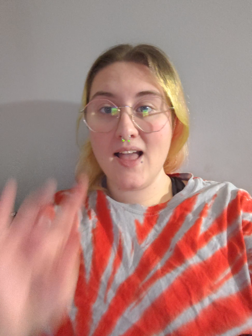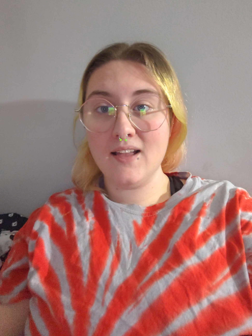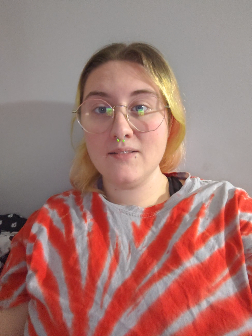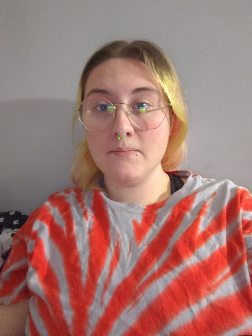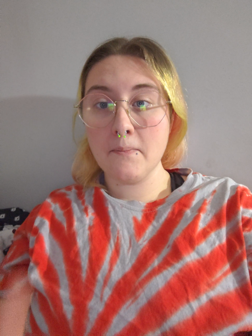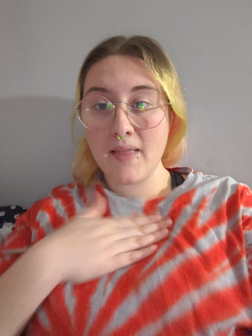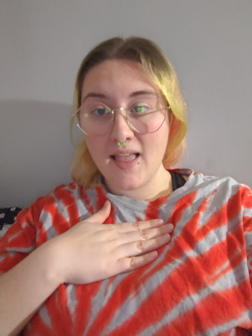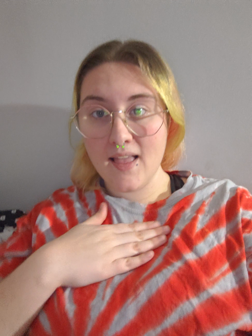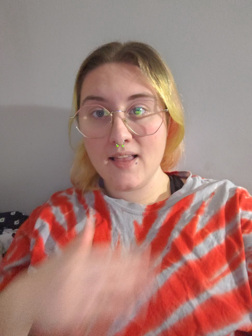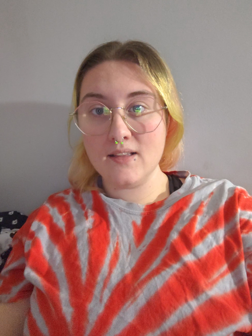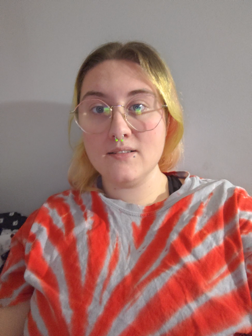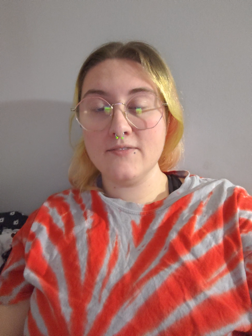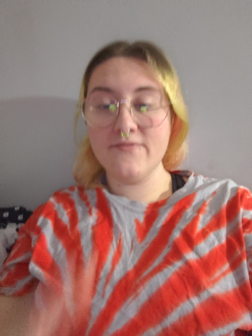my